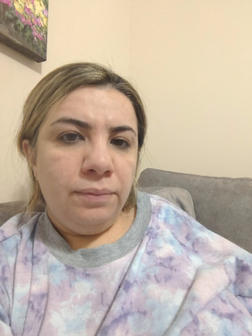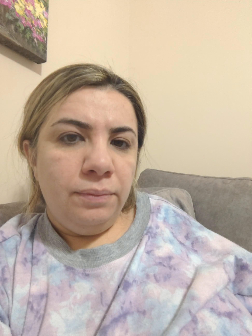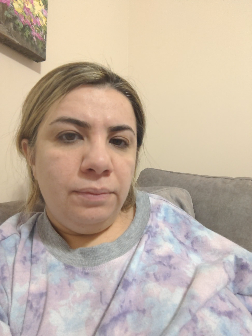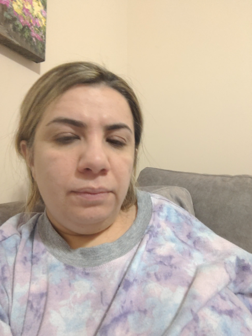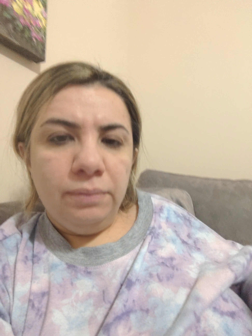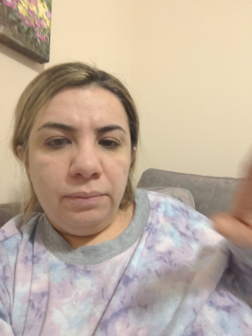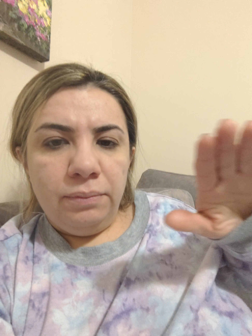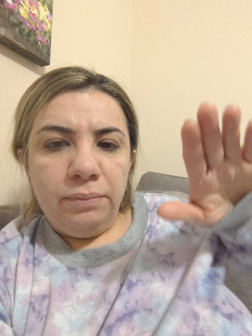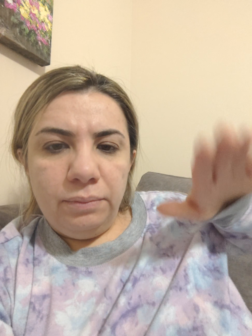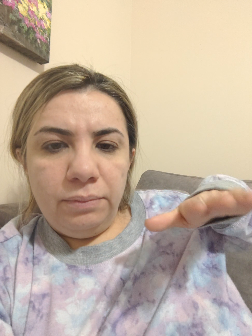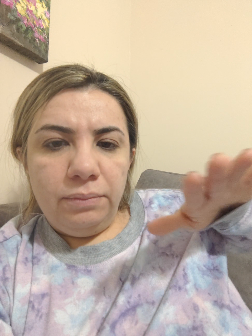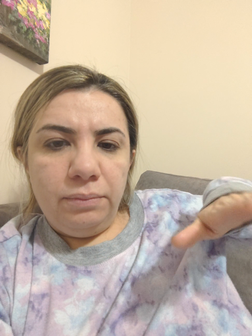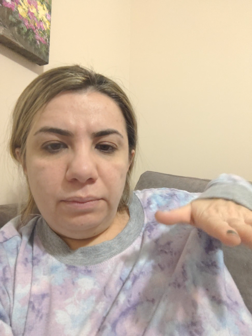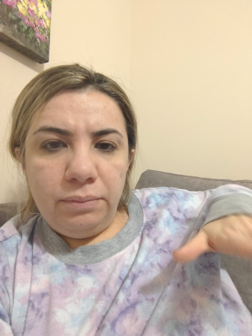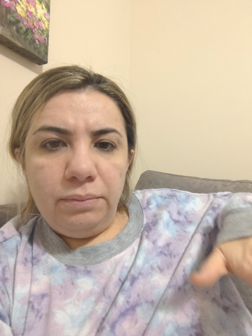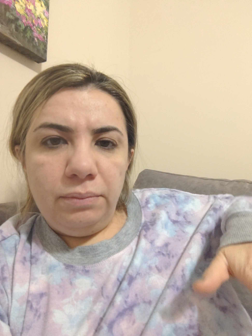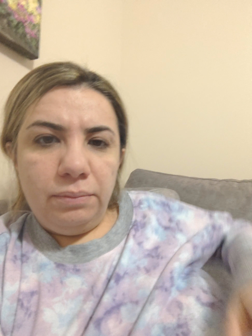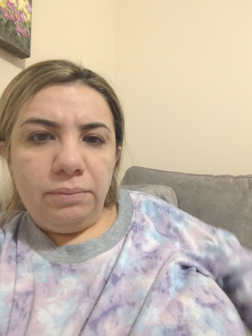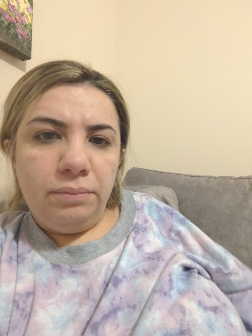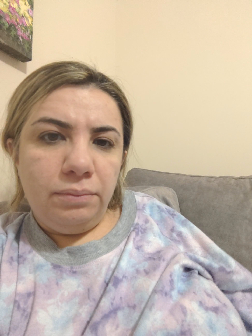child